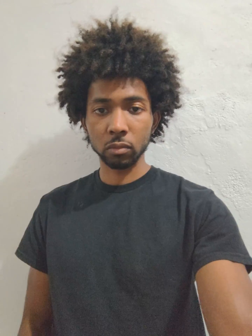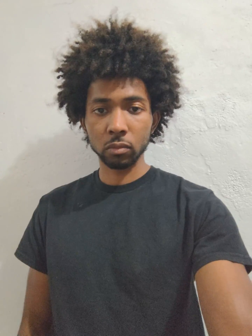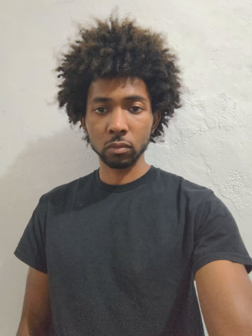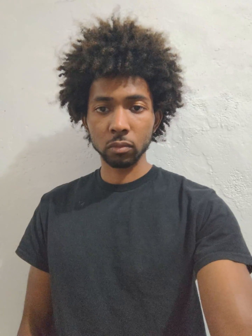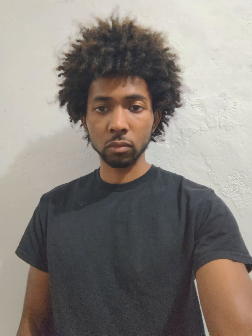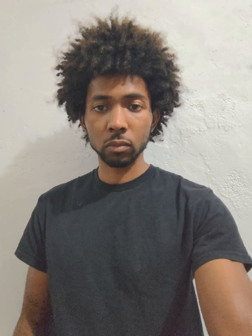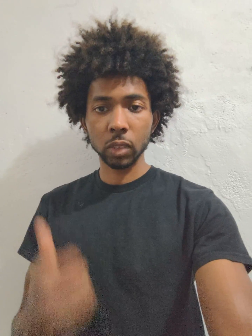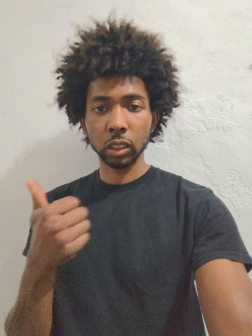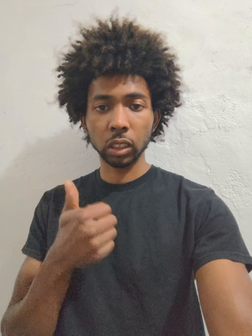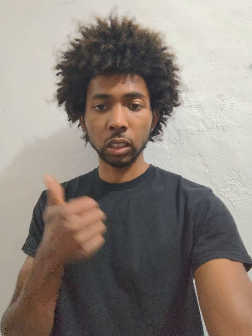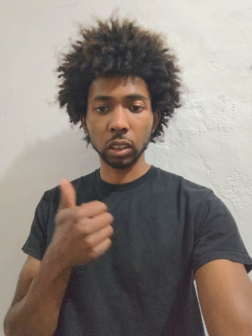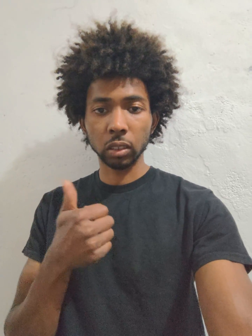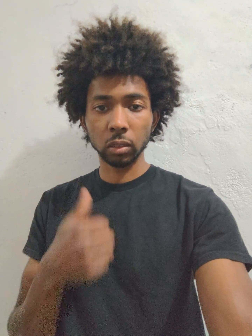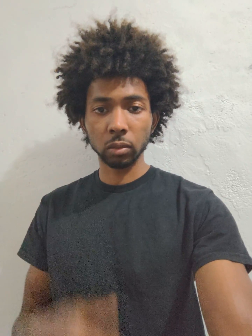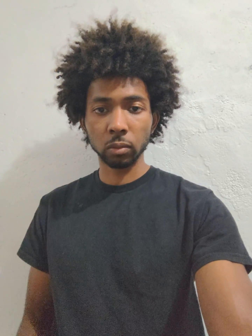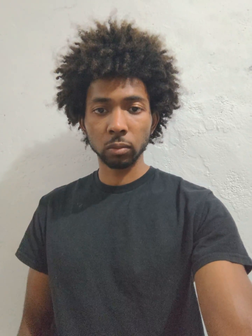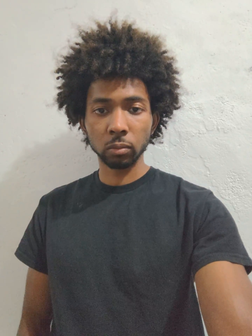game